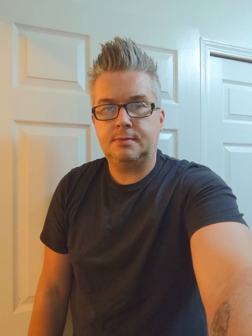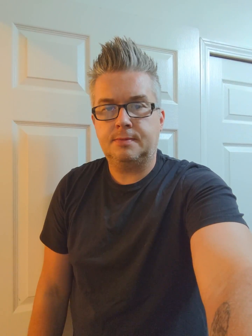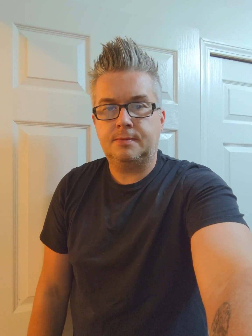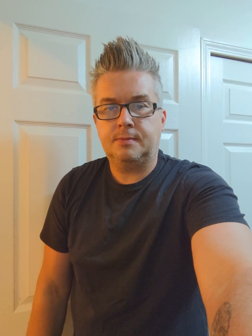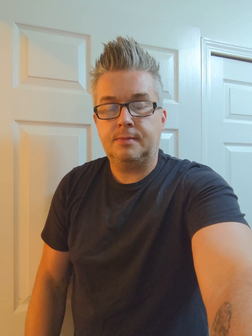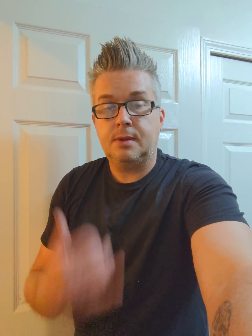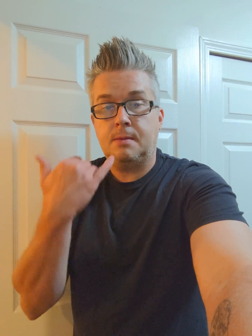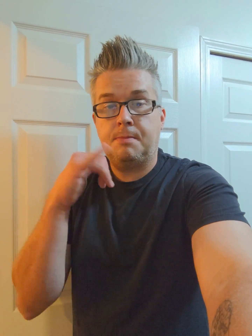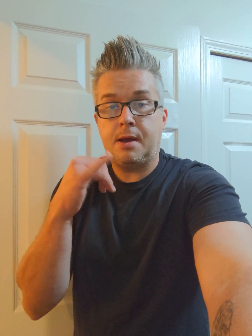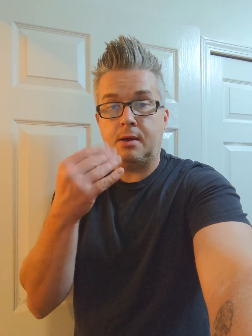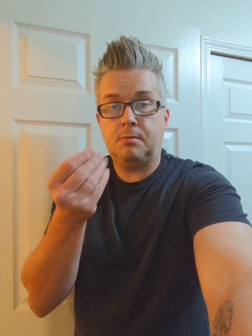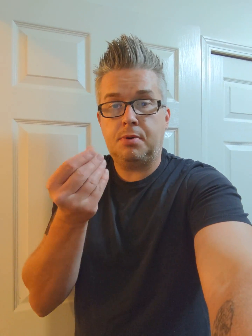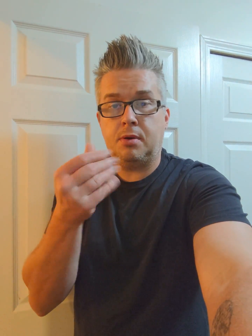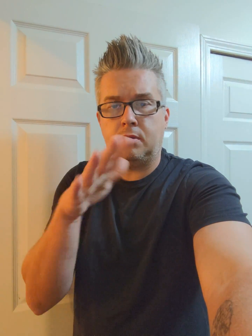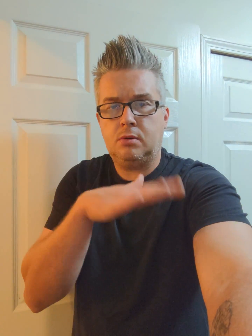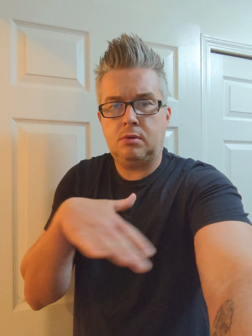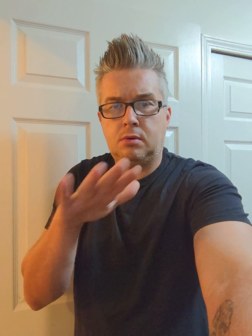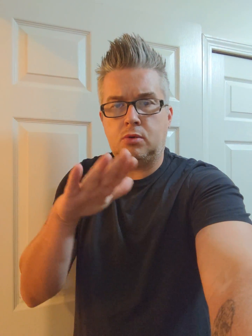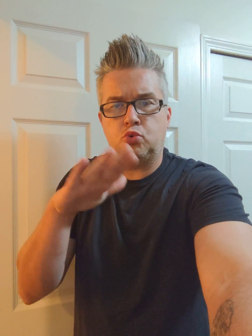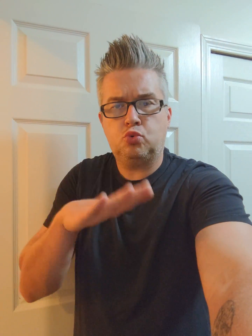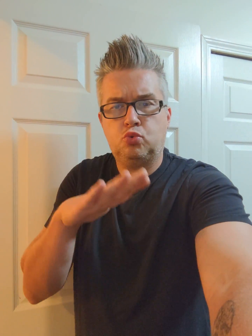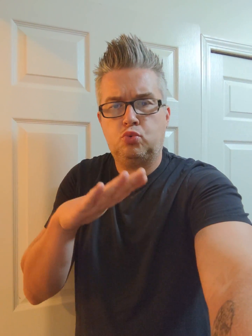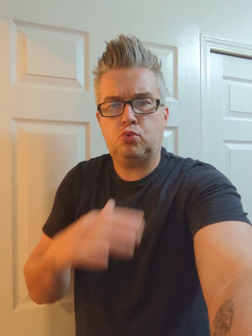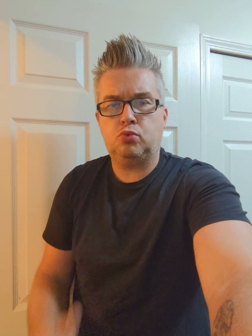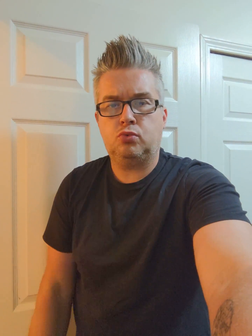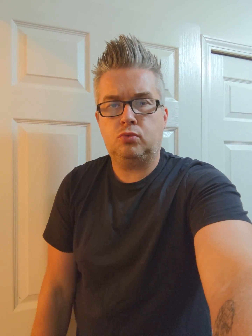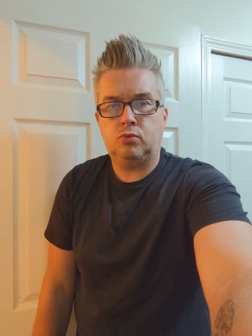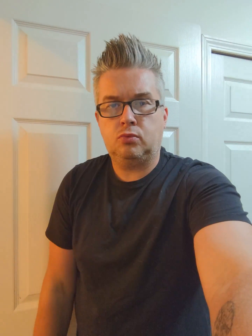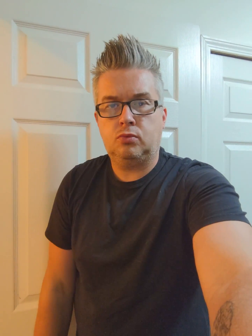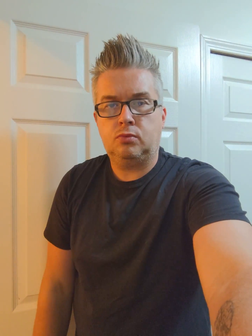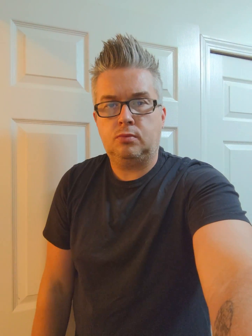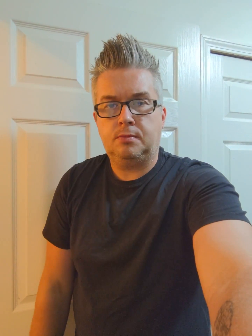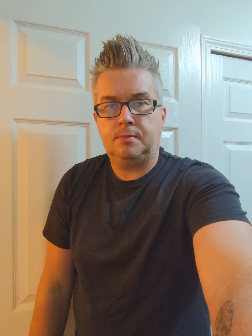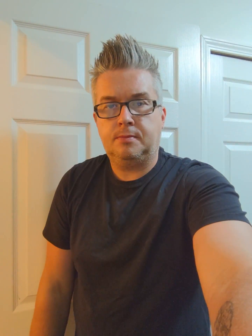playground